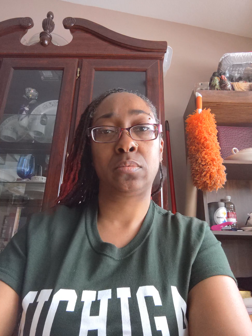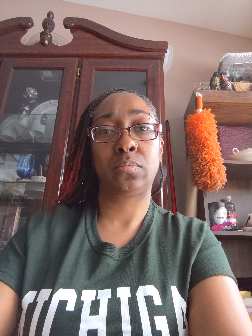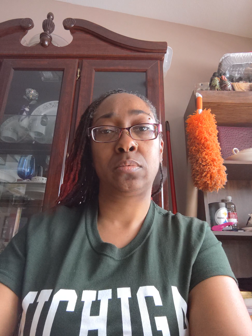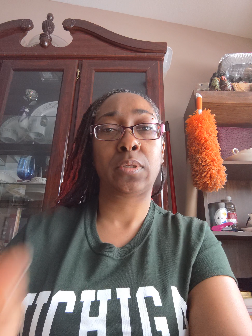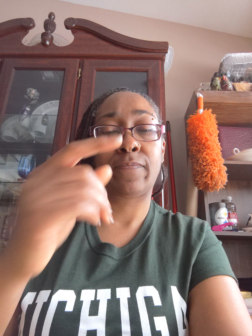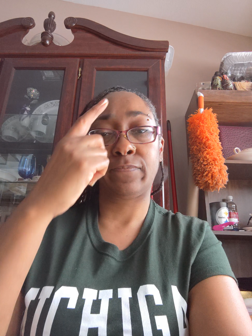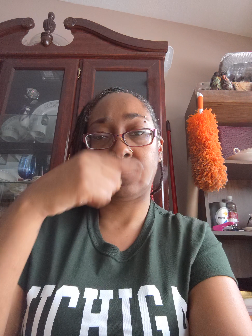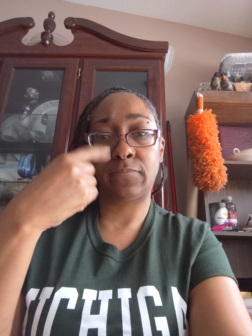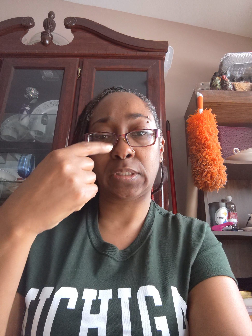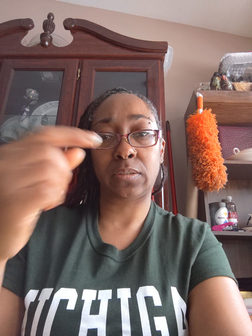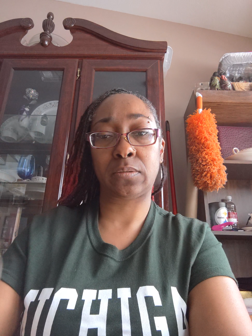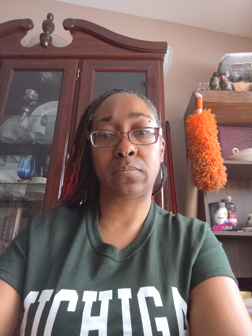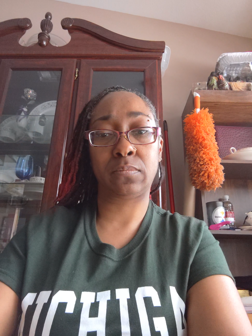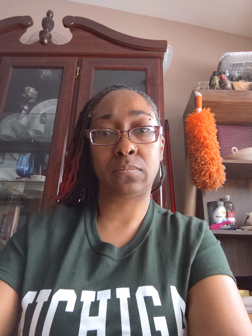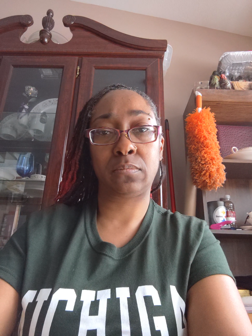face